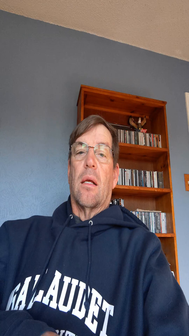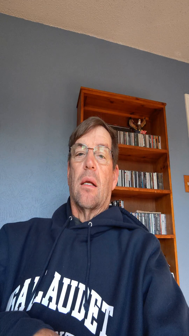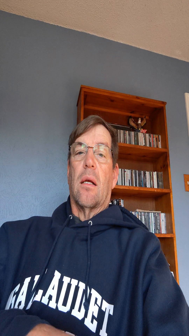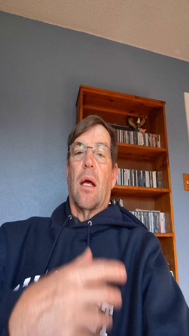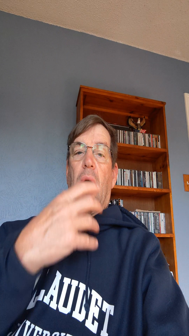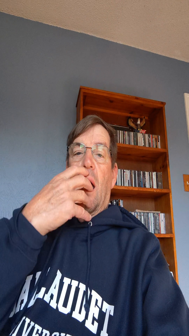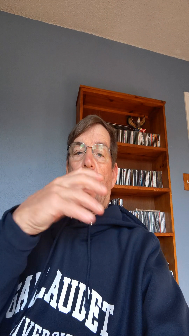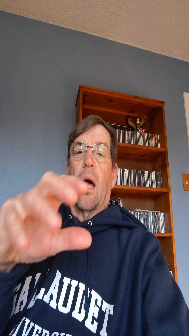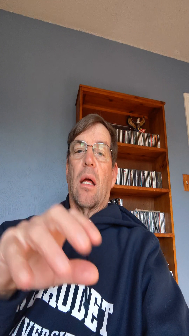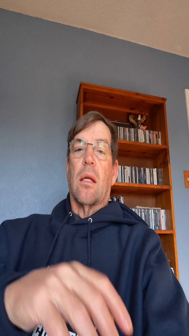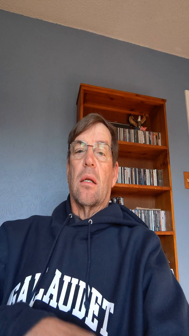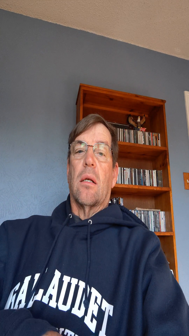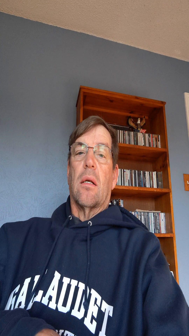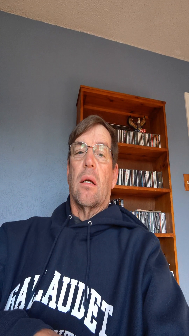hot